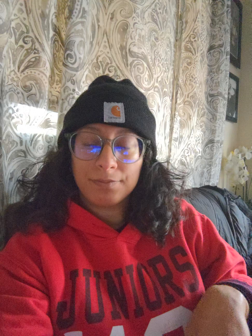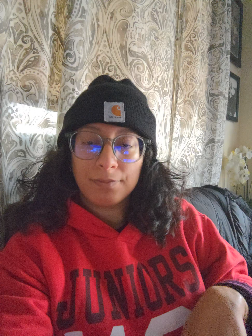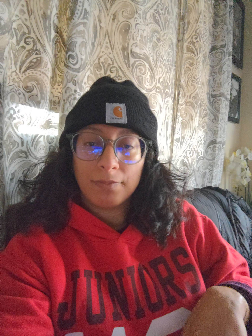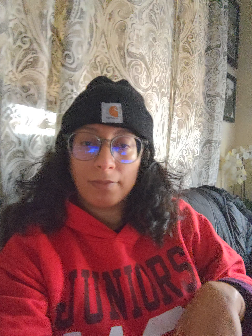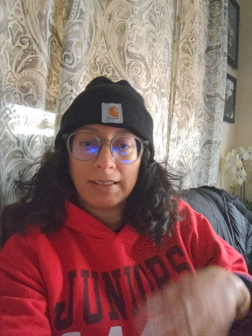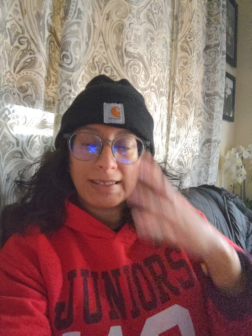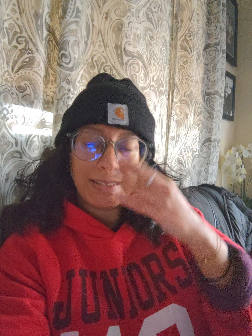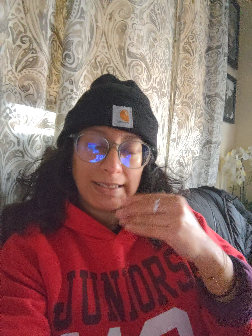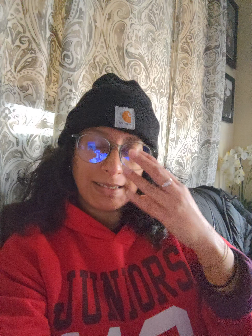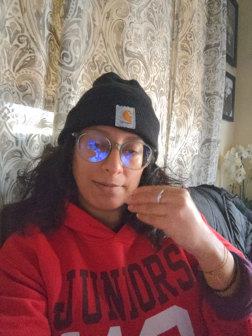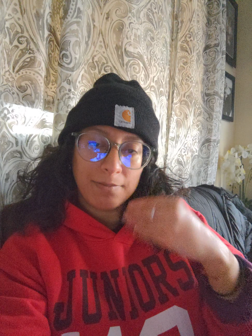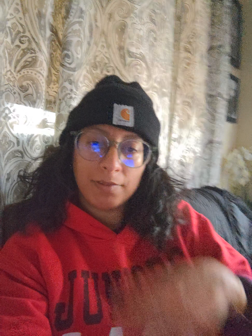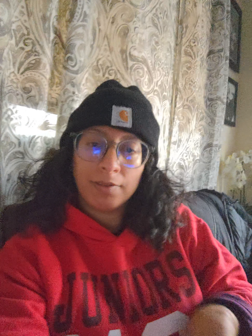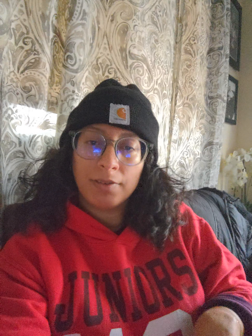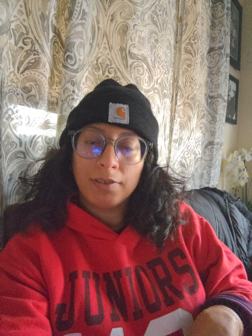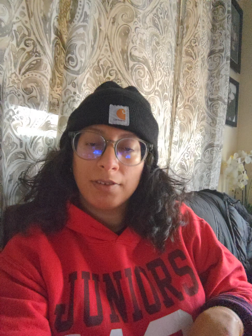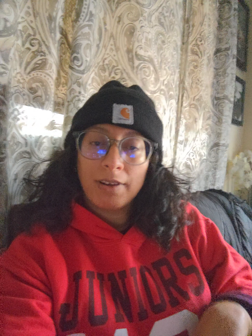sleepy